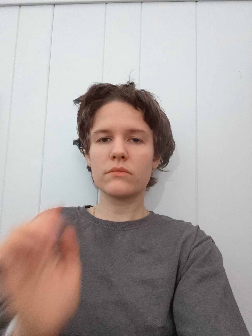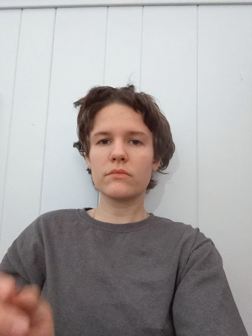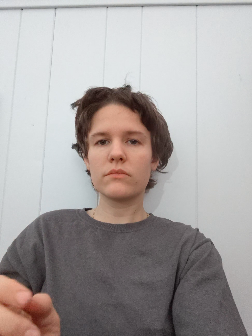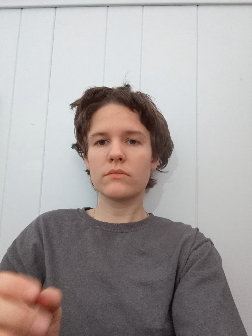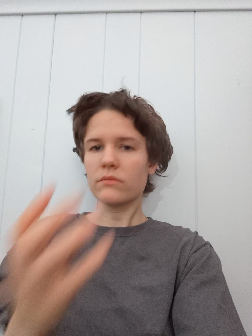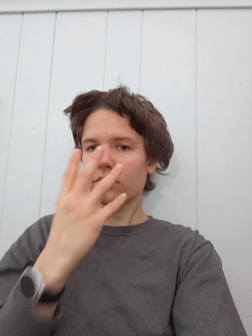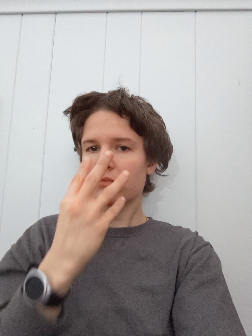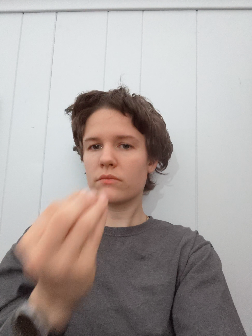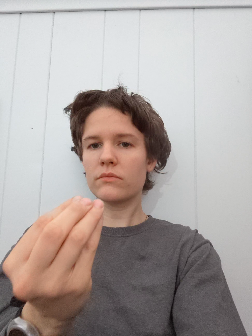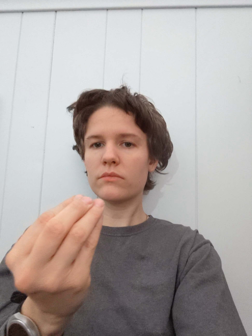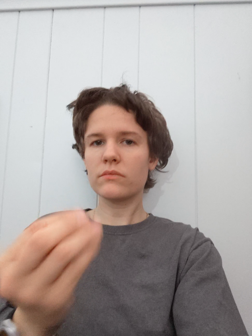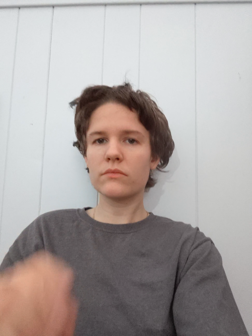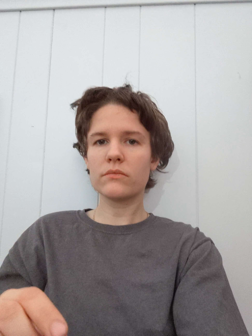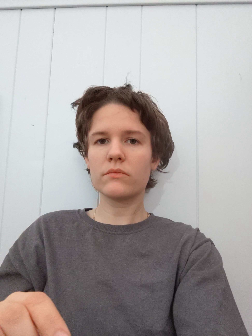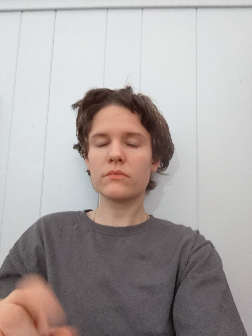wolf